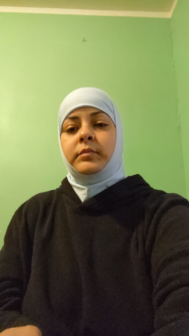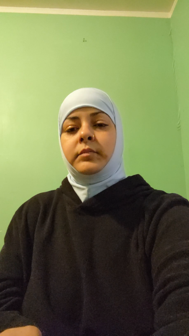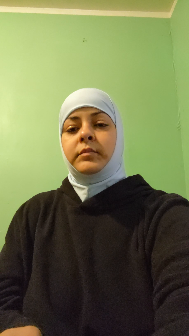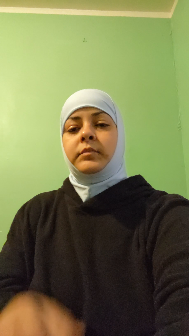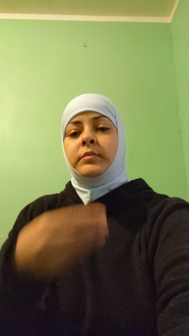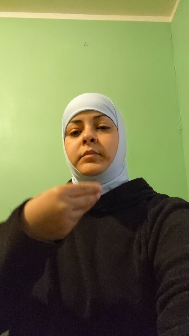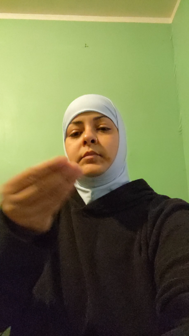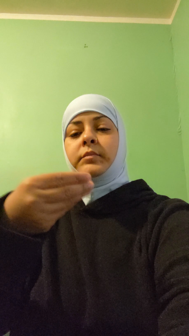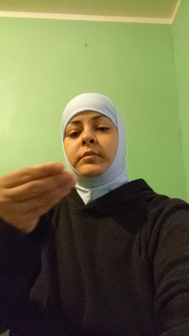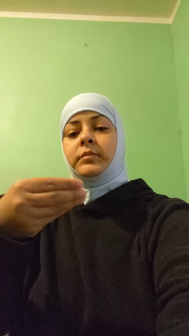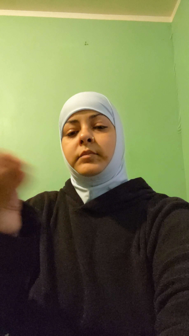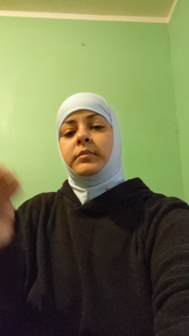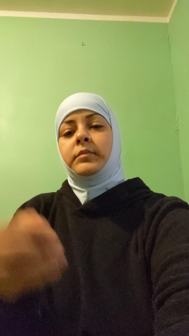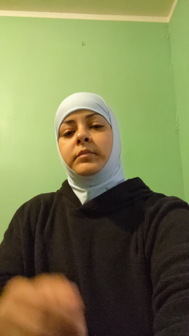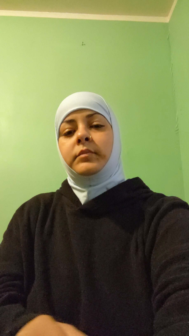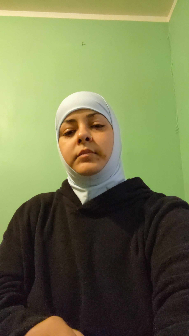shopping